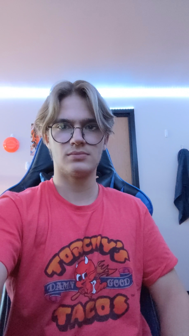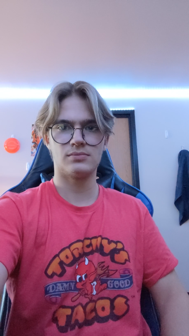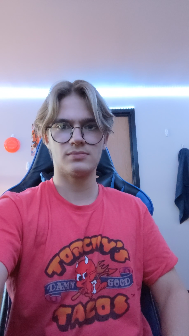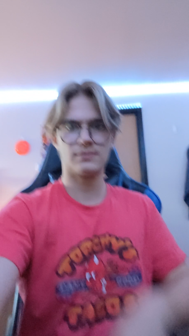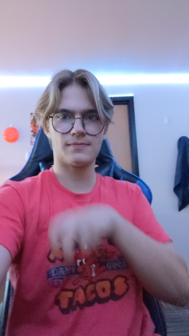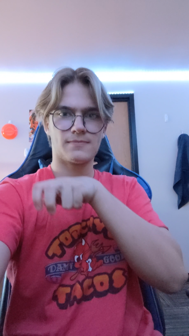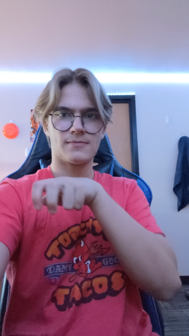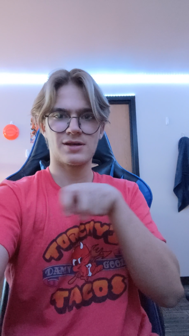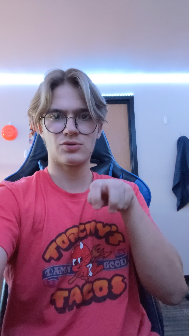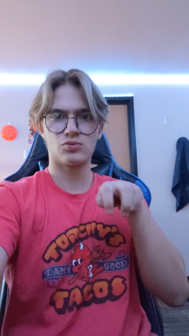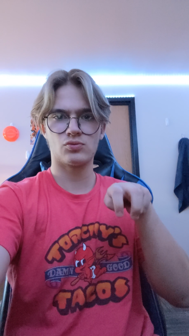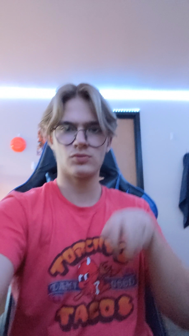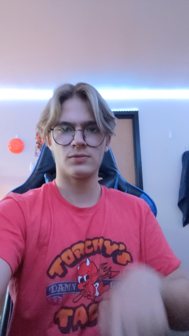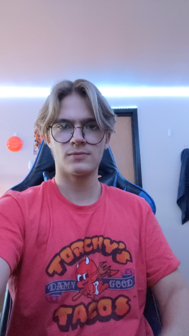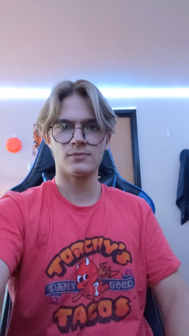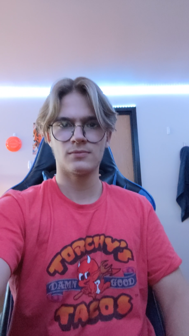bench